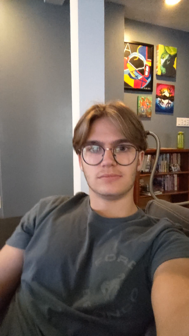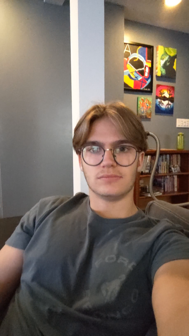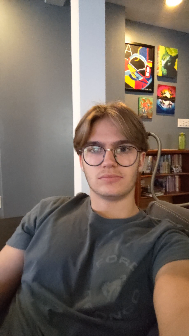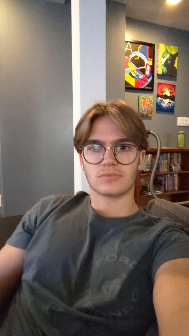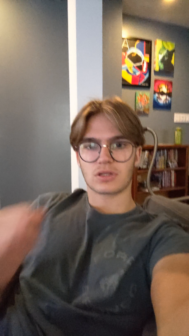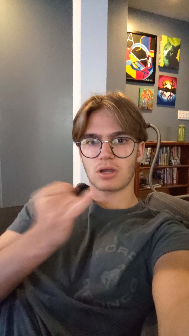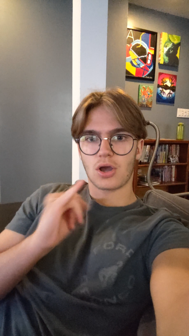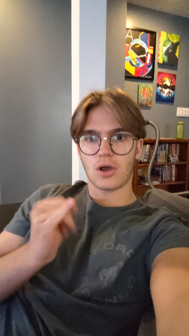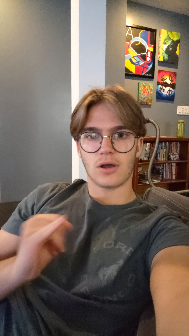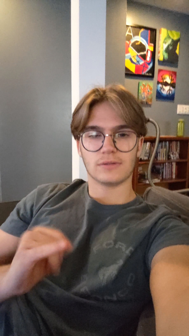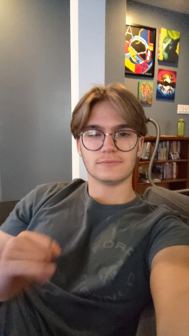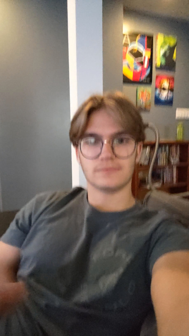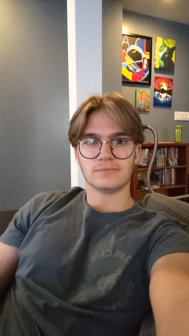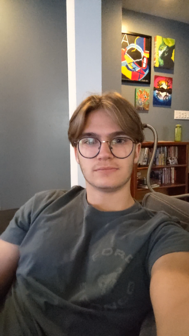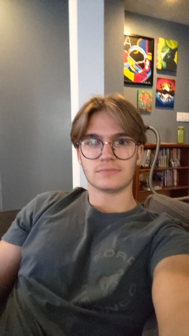draw